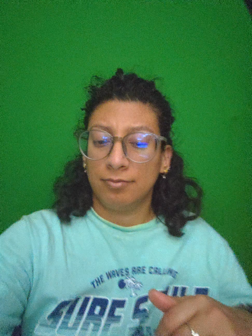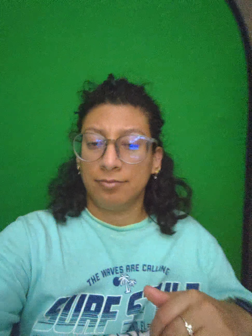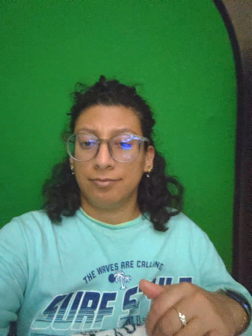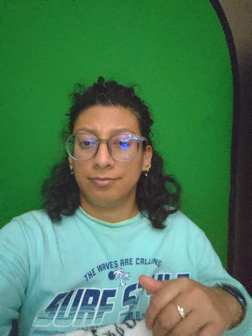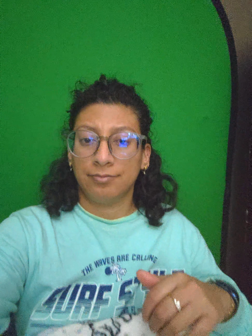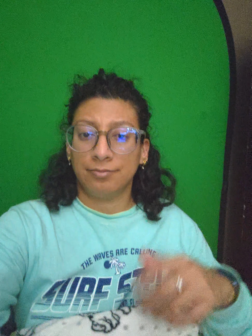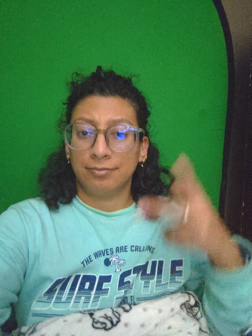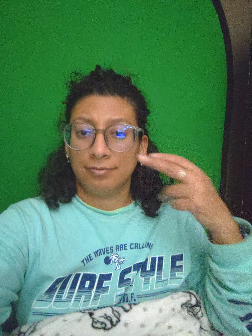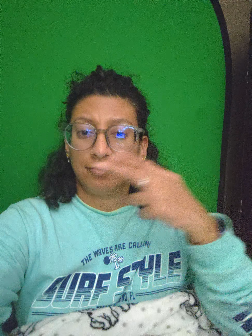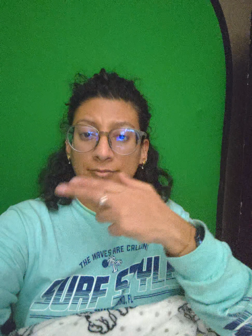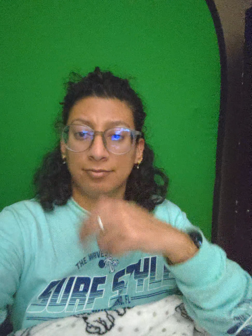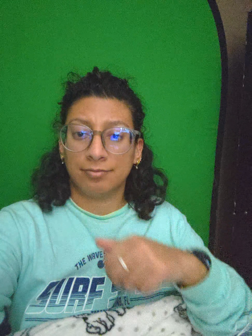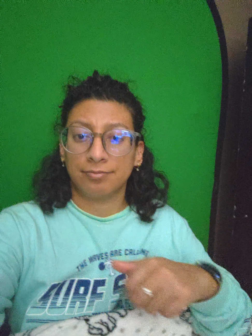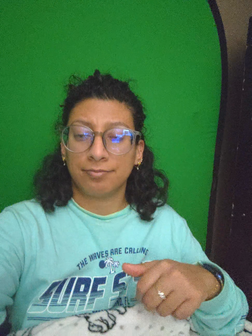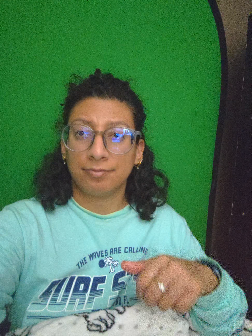scissors